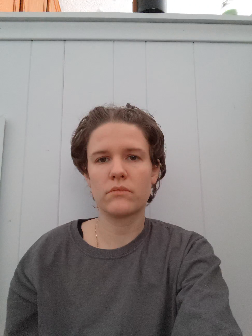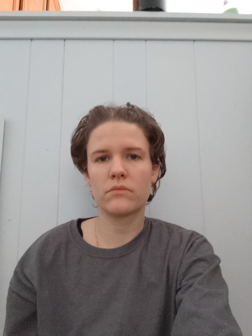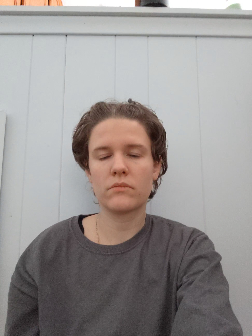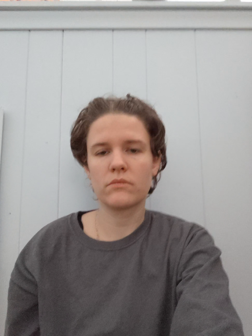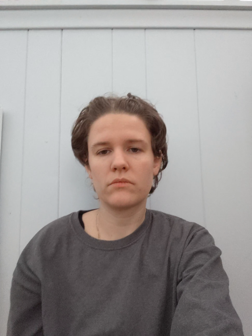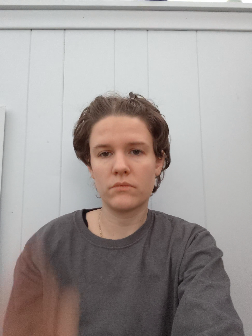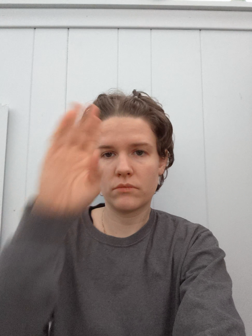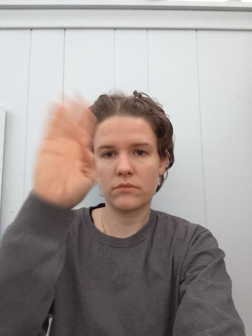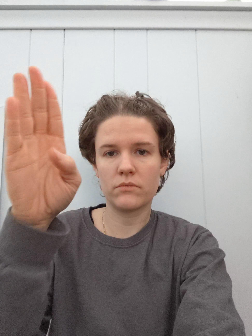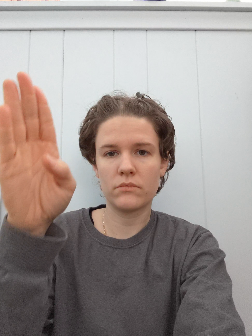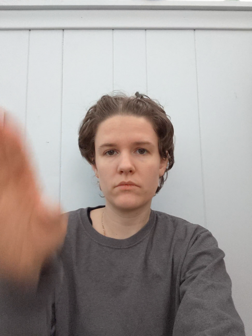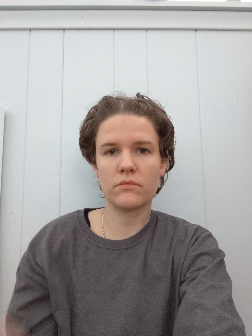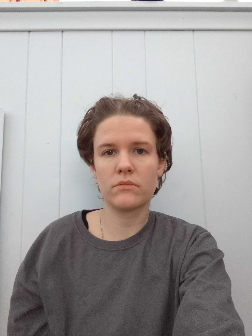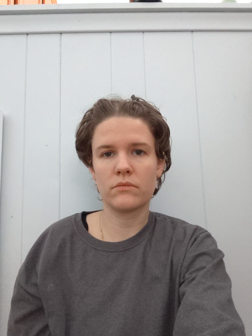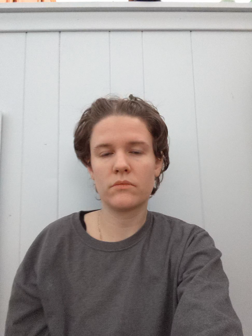hello